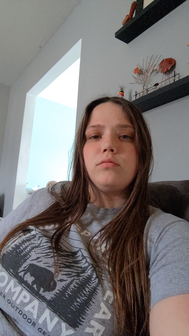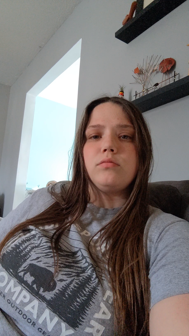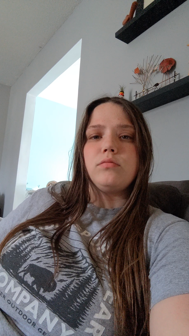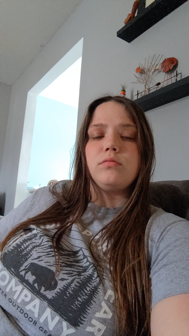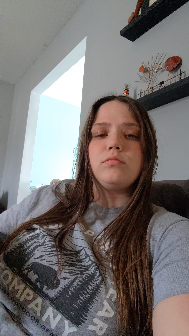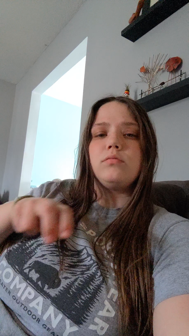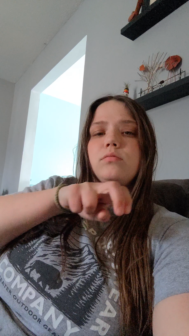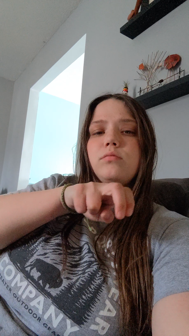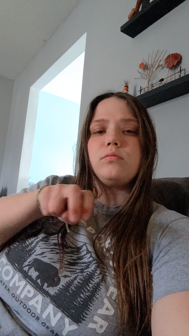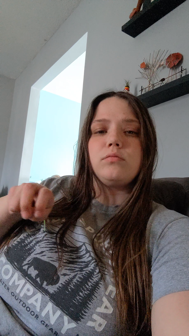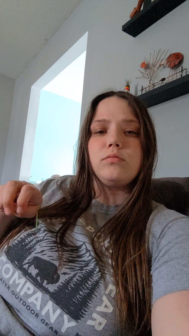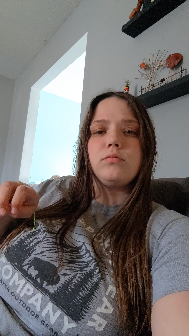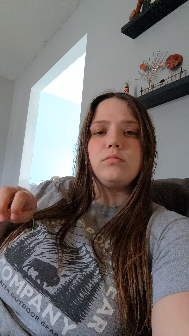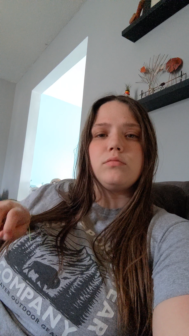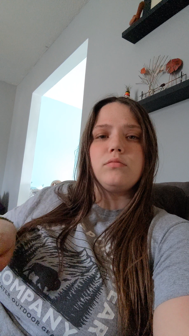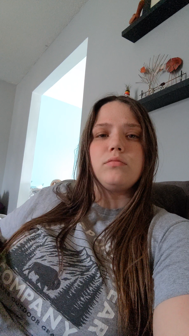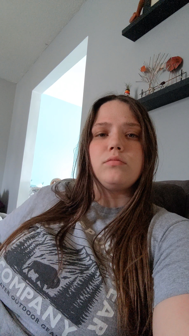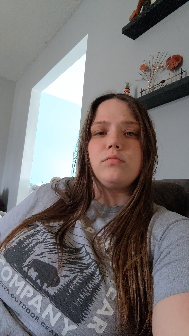porch